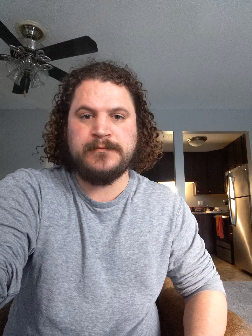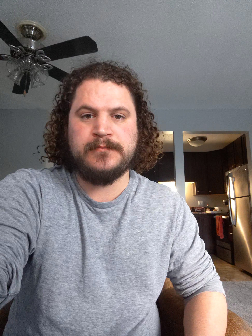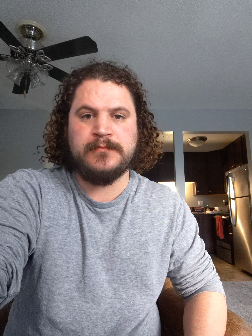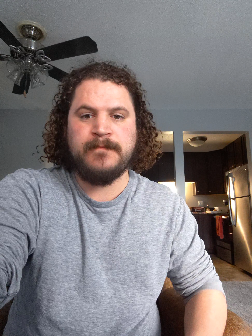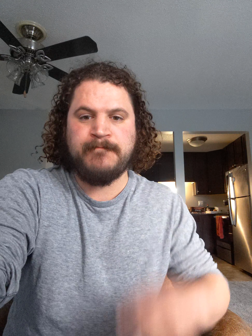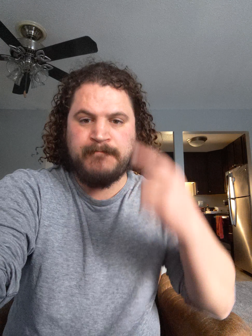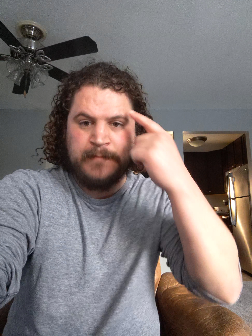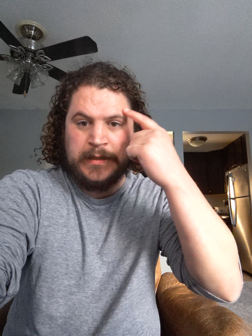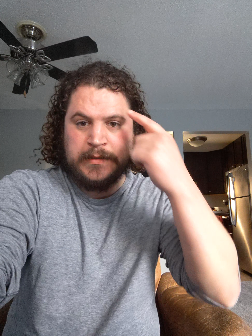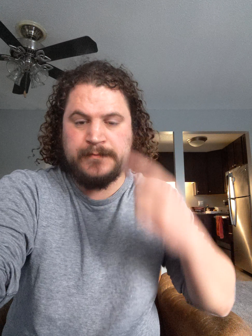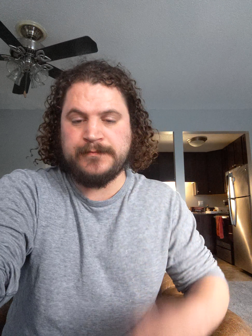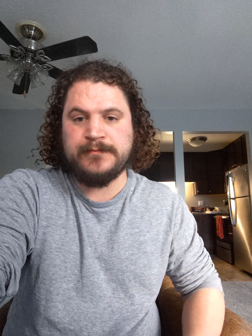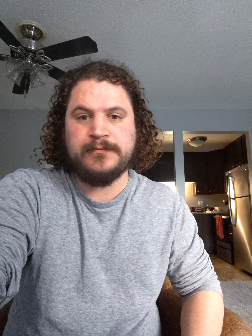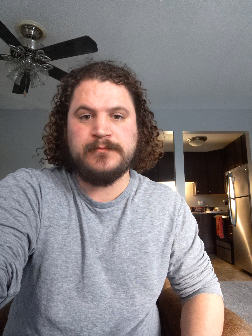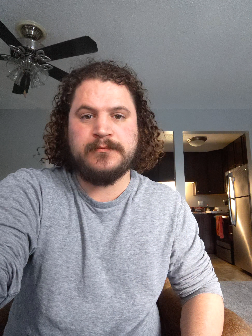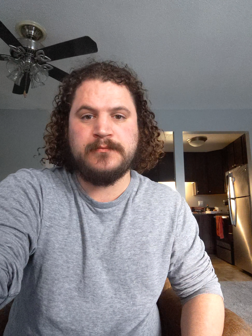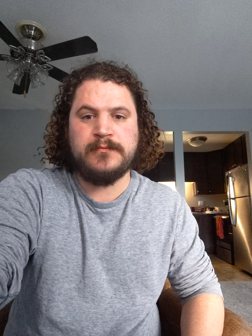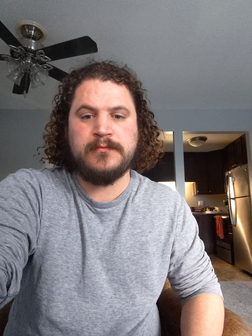penny